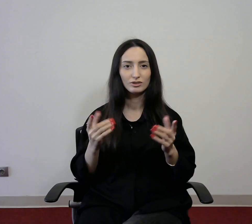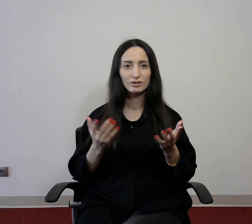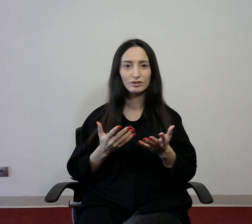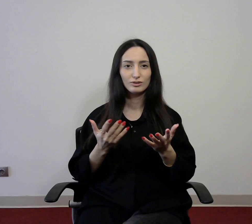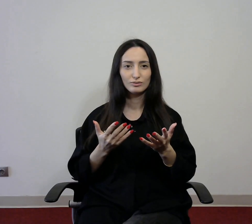hansı